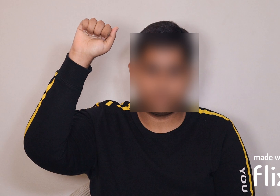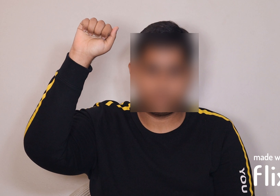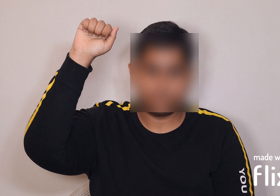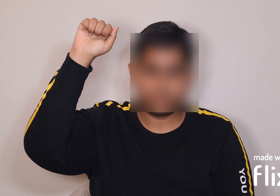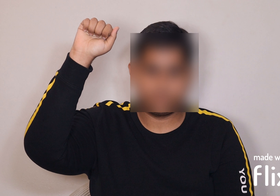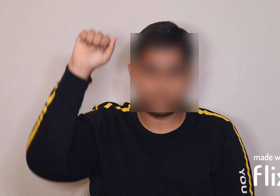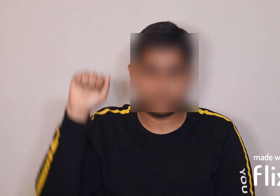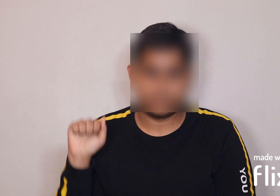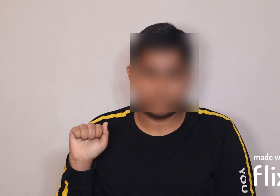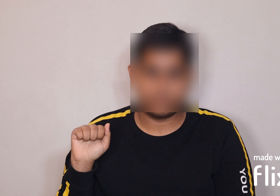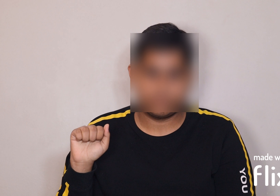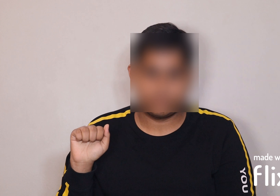آ